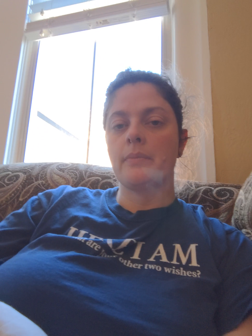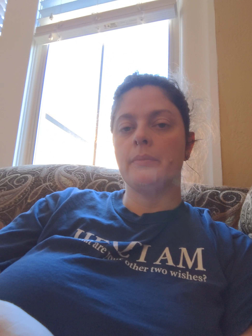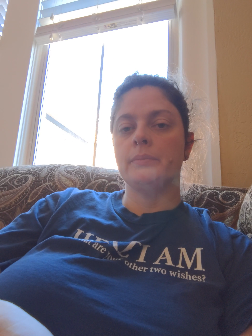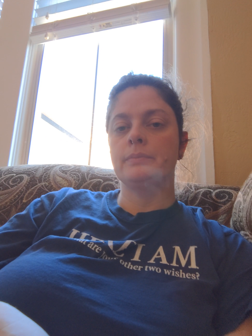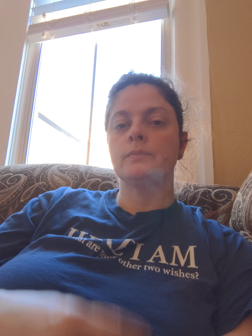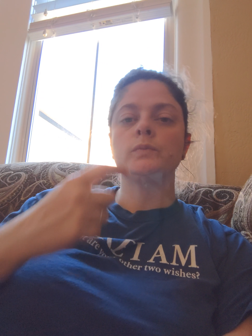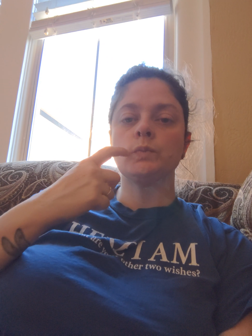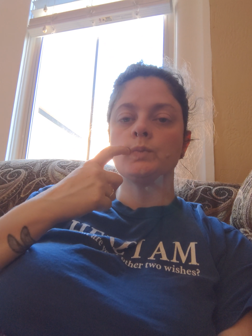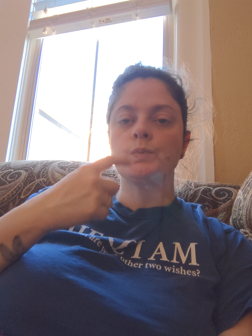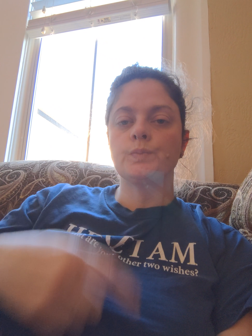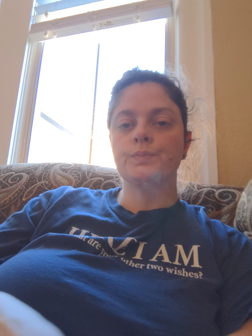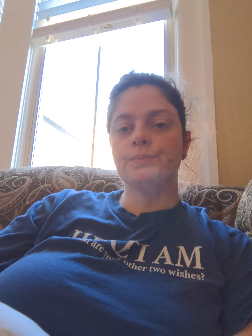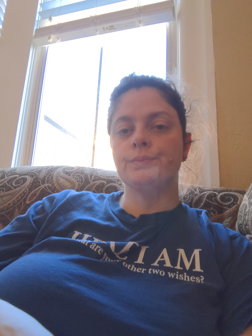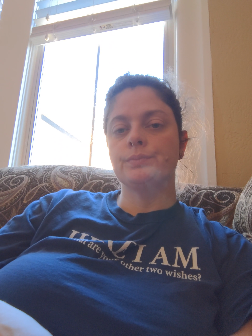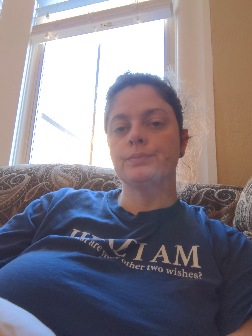tooth